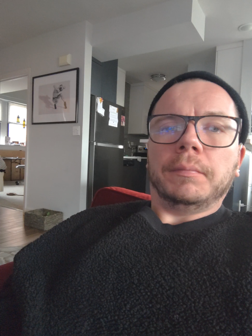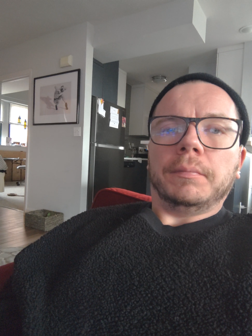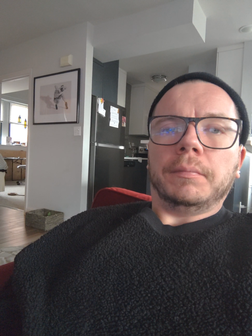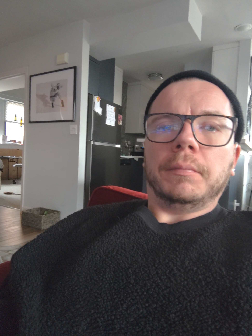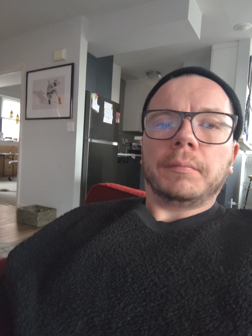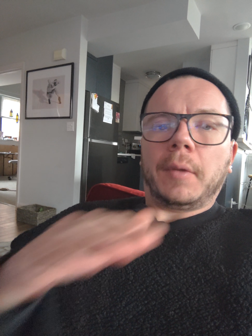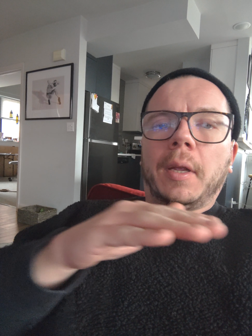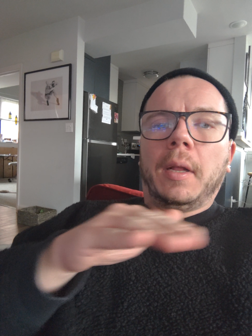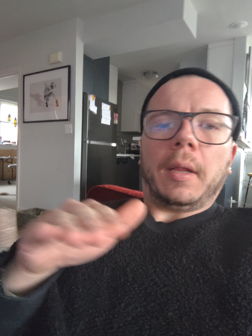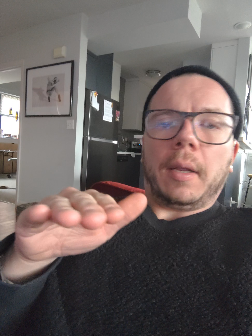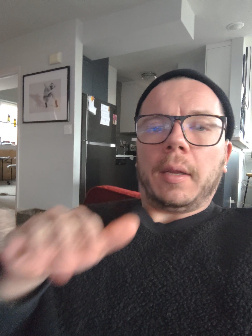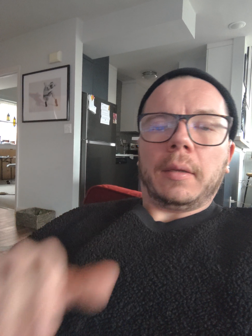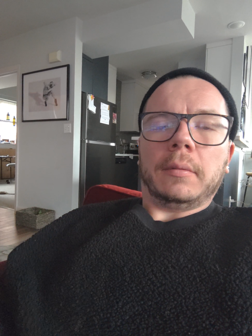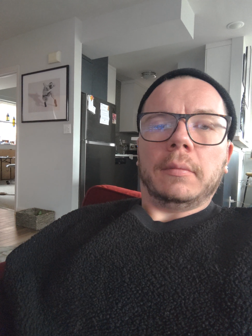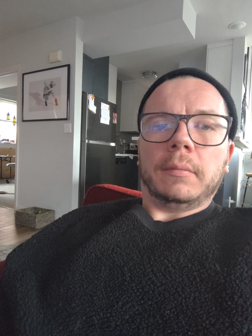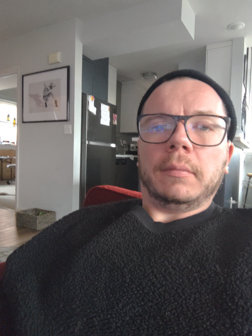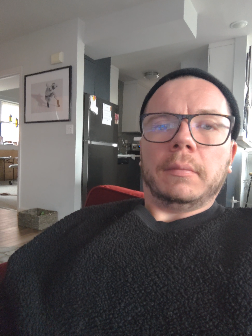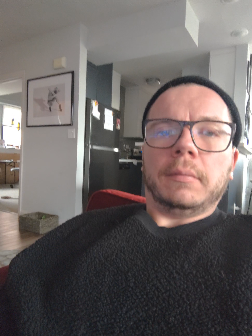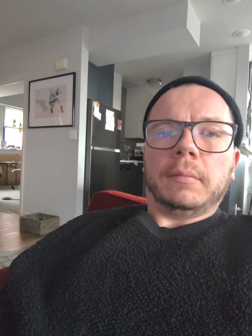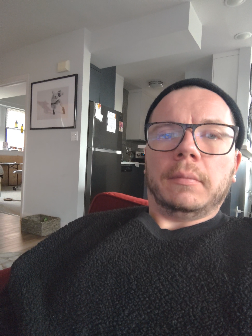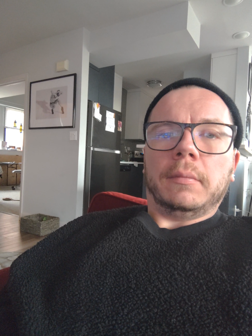clean